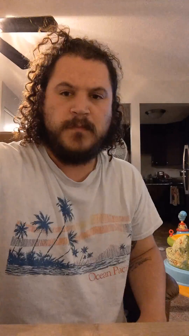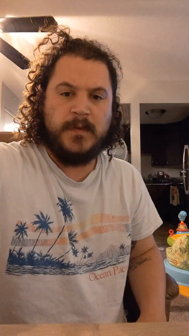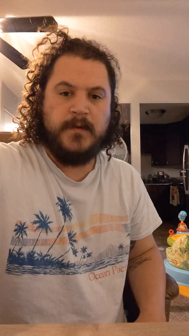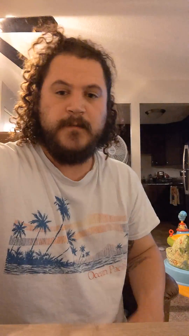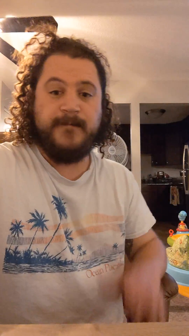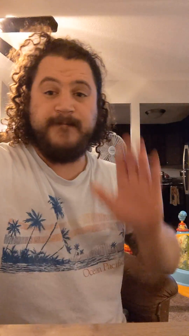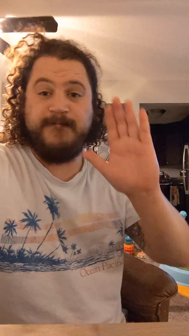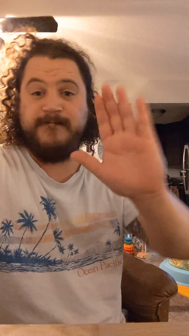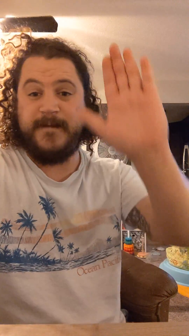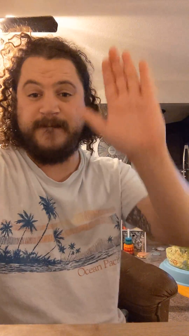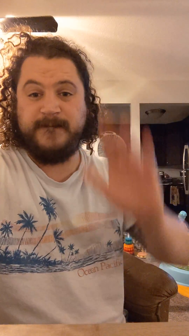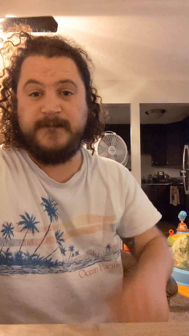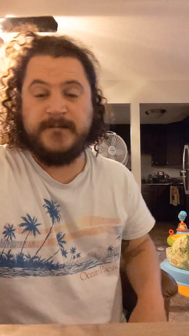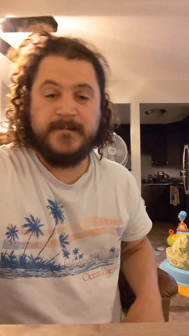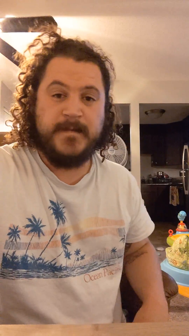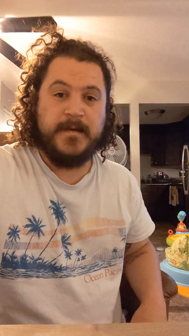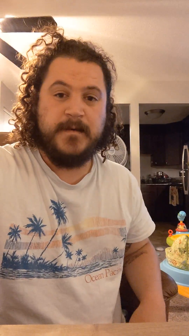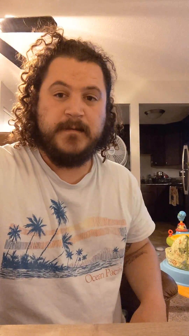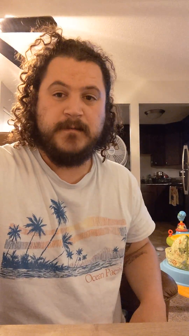give me five